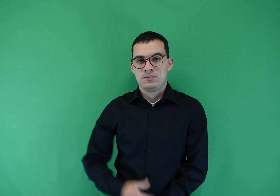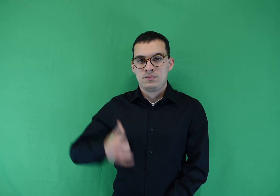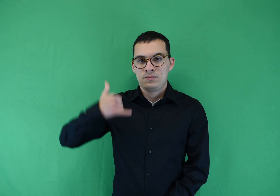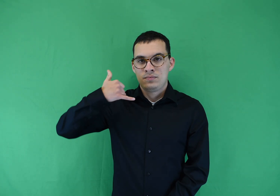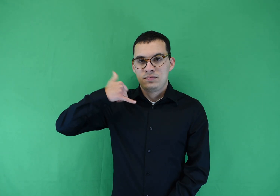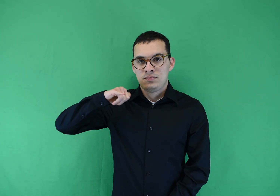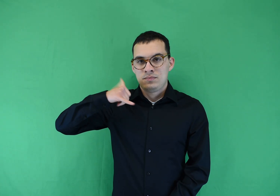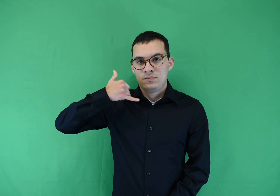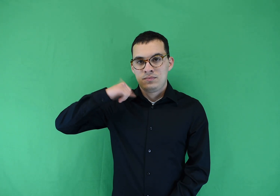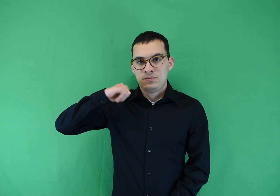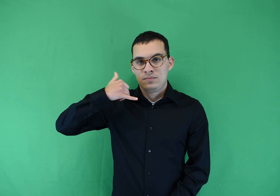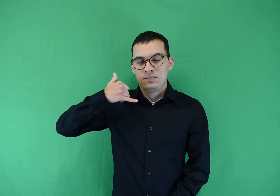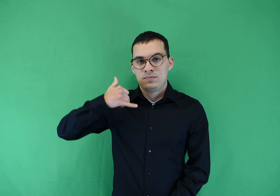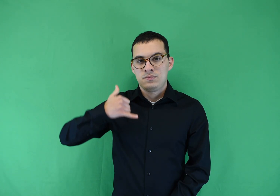teléfono